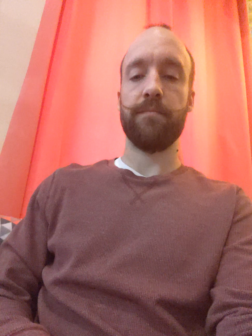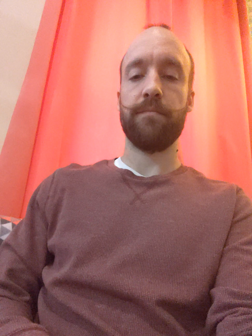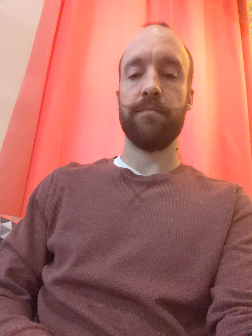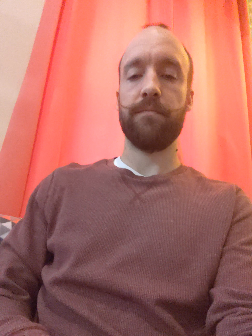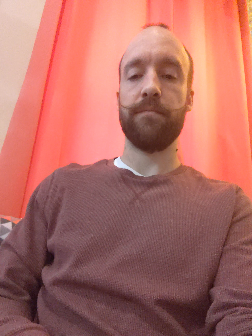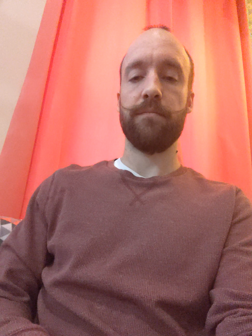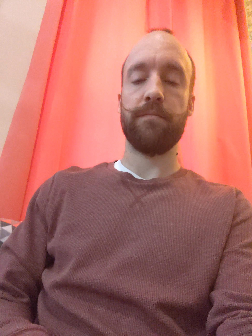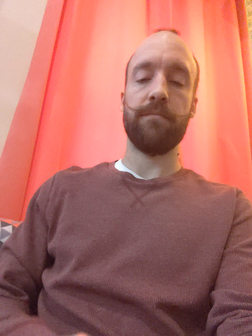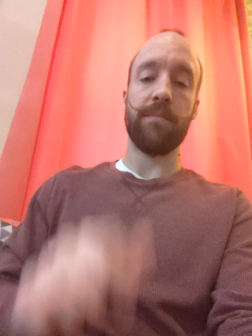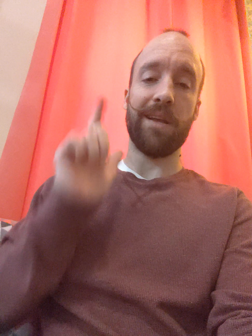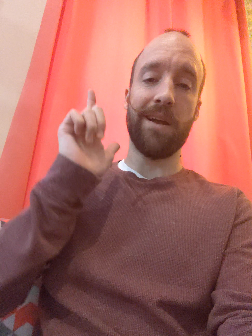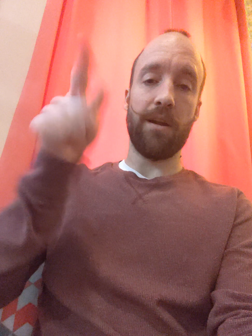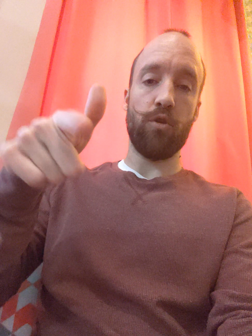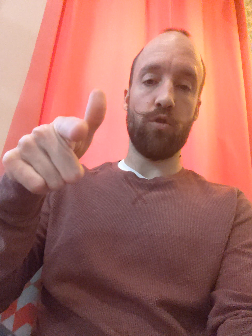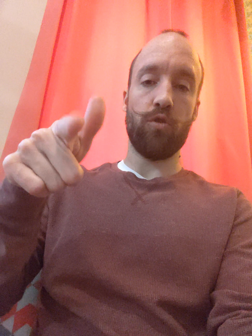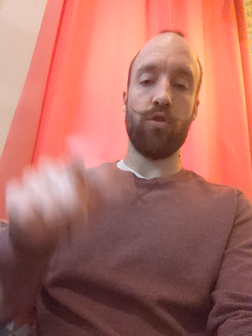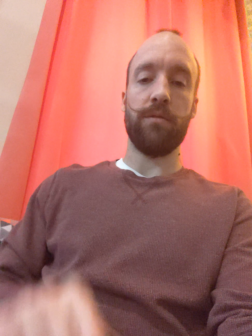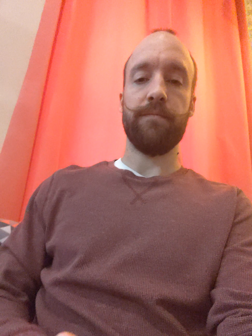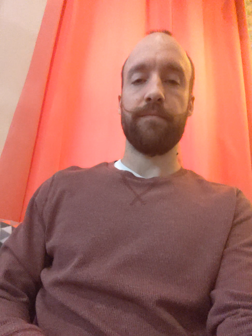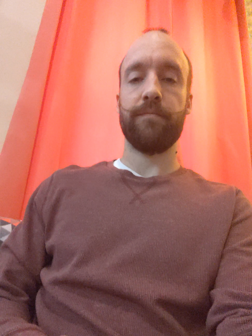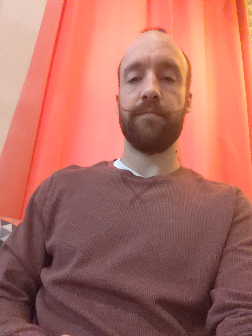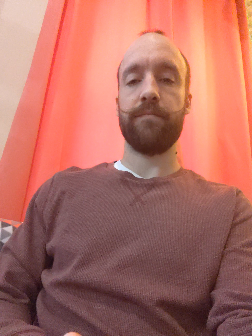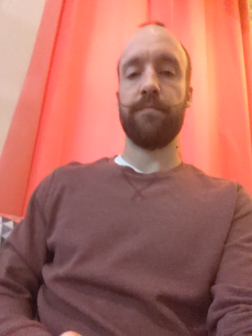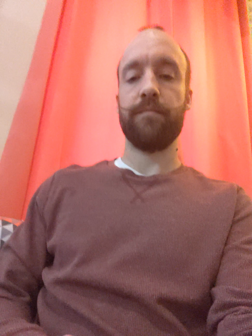later